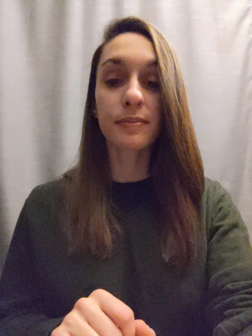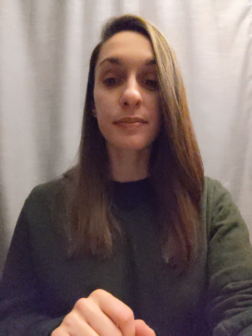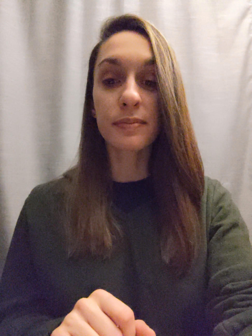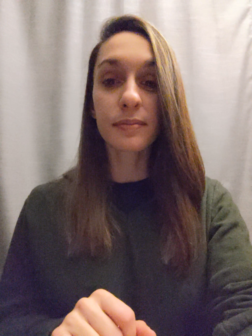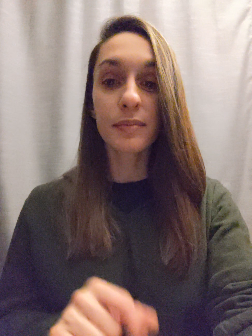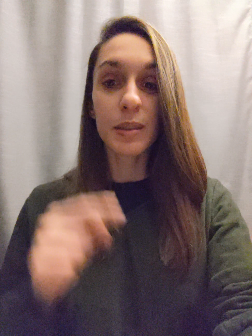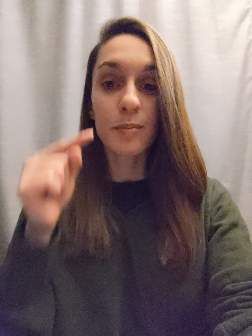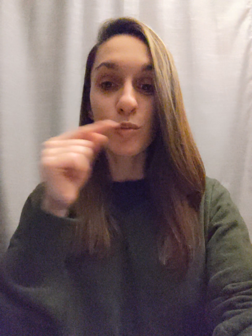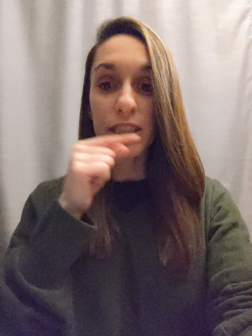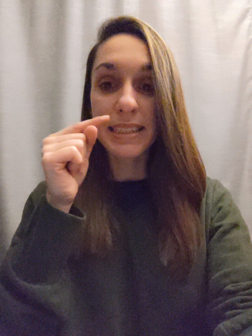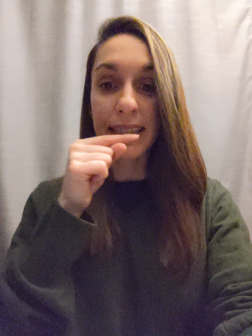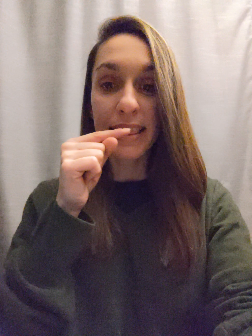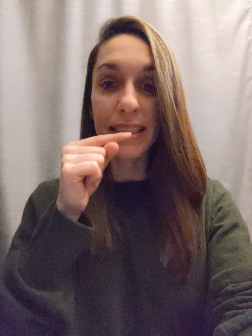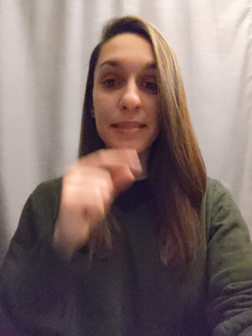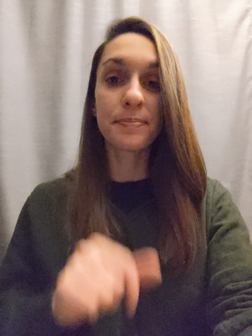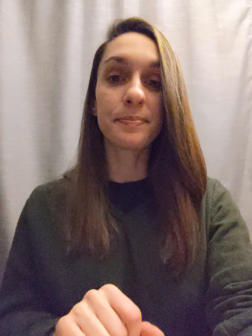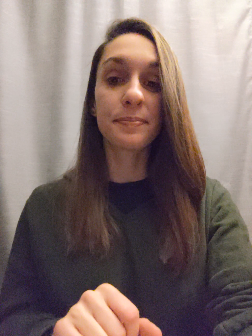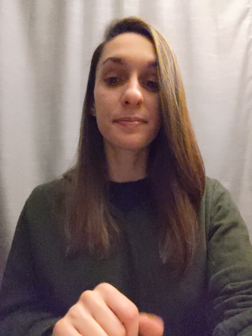toothbrush